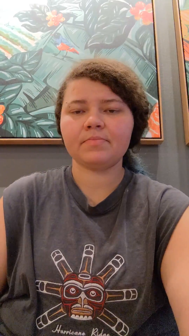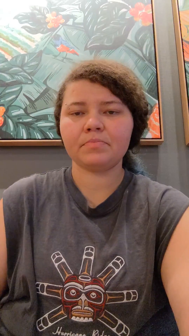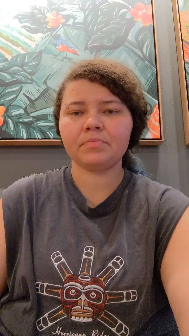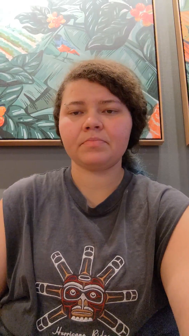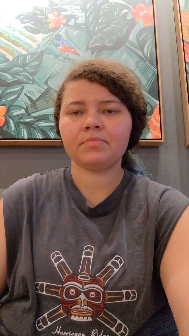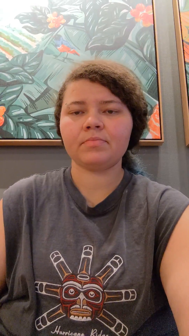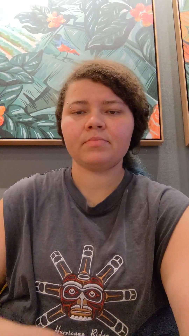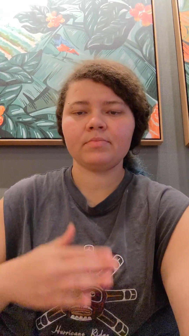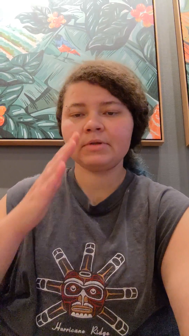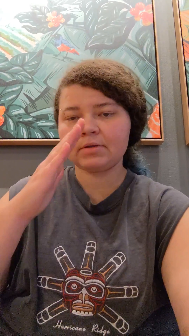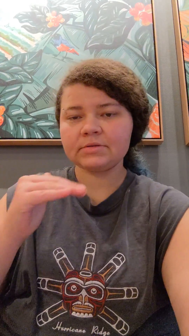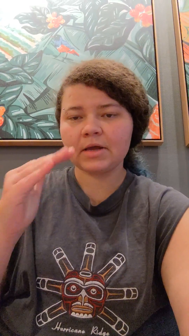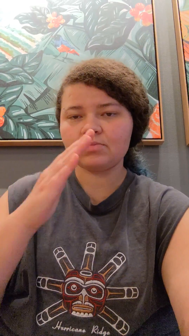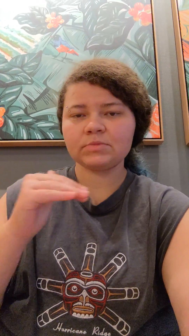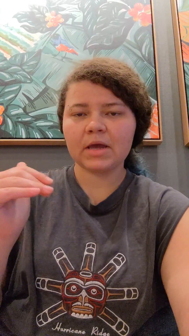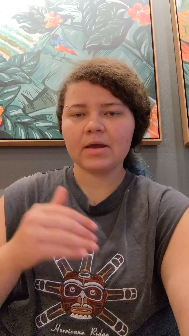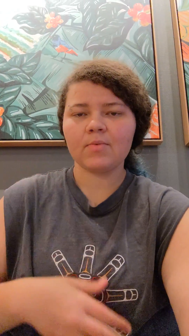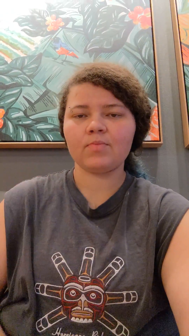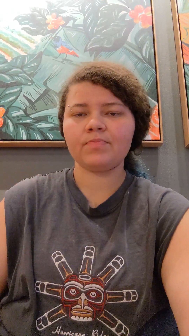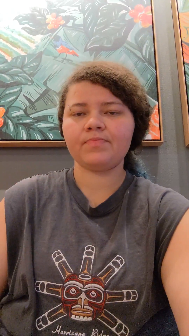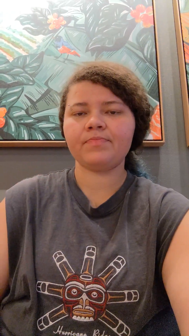downtown